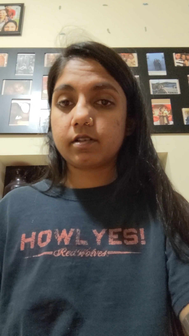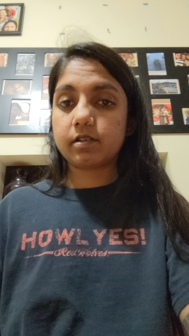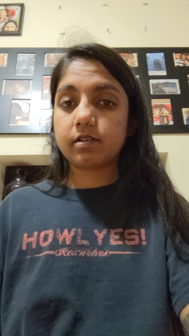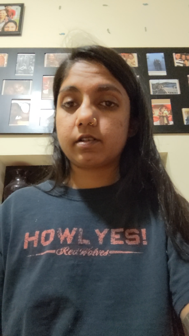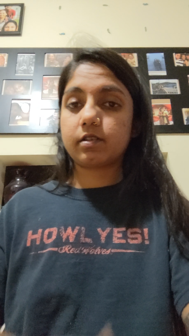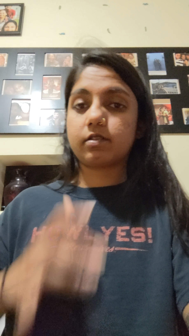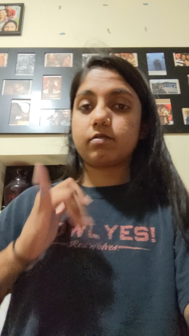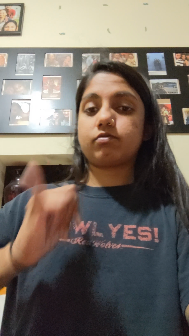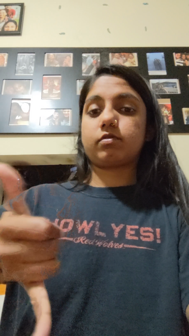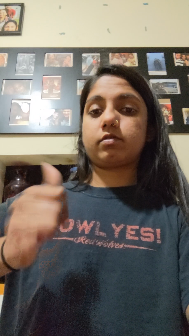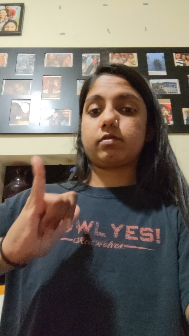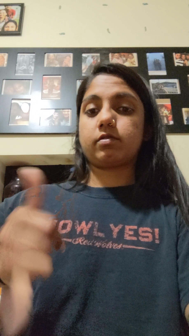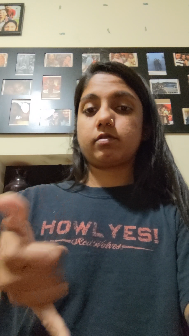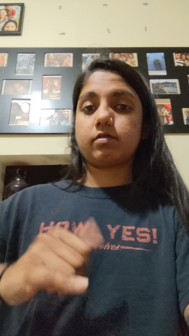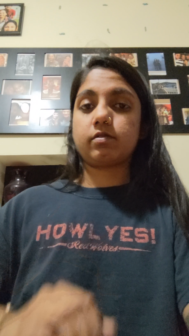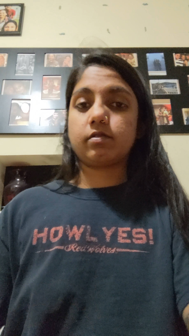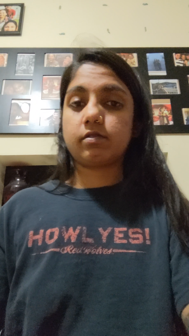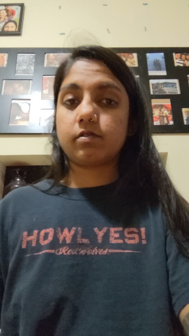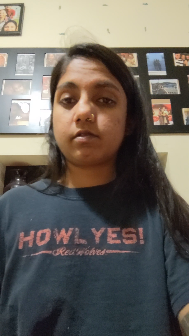rocking chair